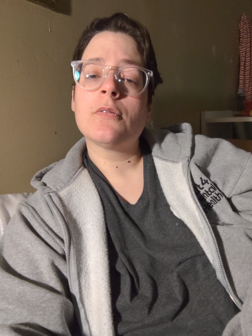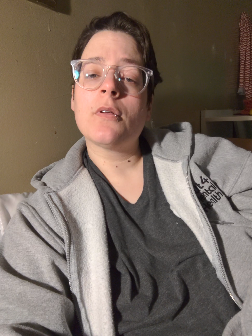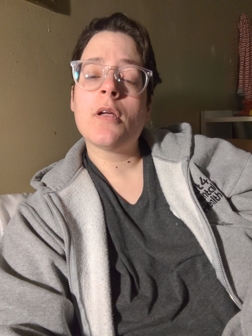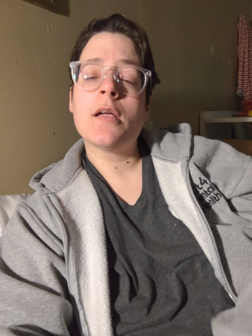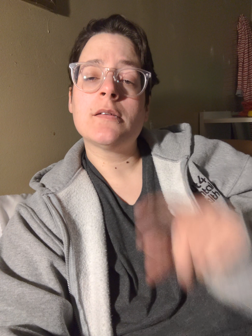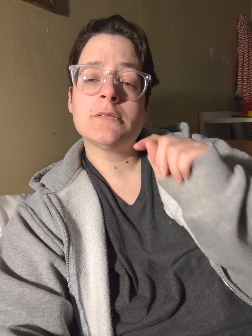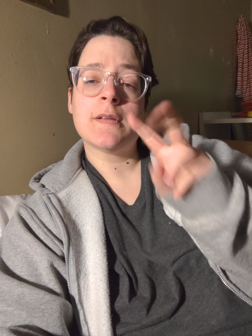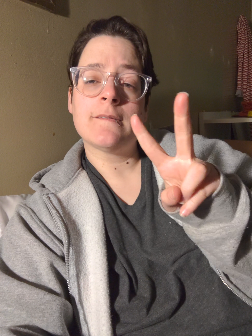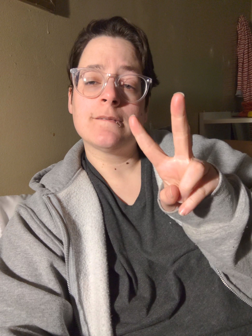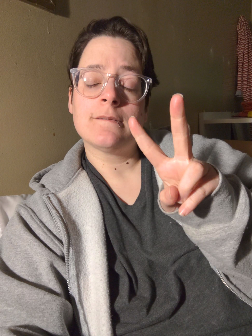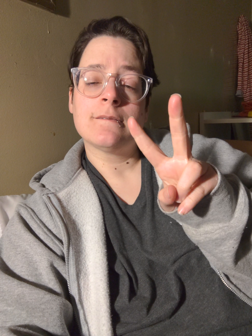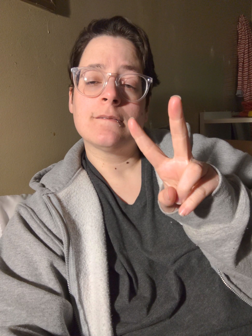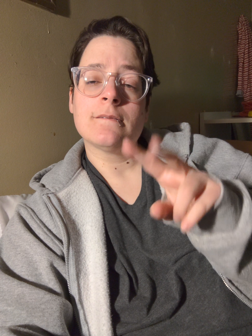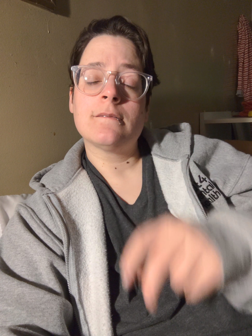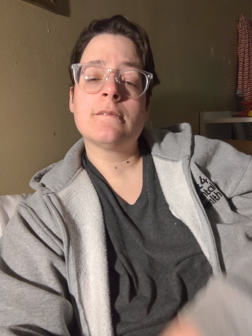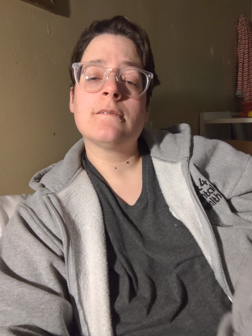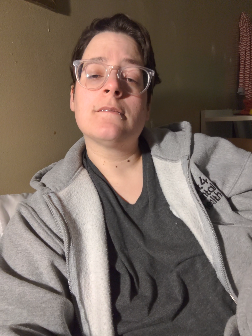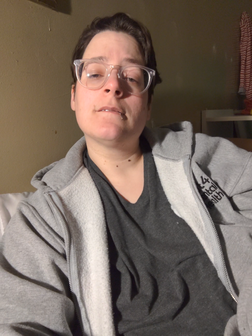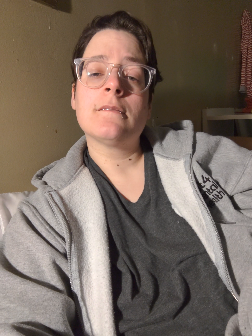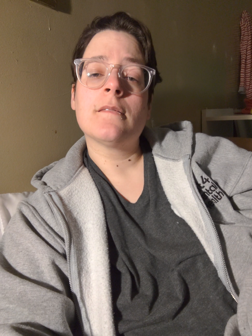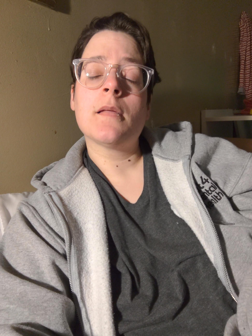TV